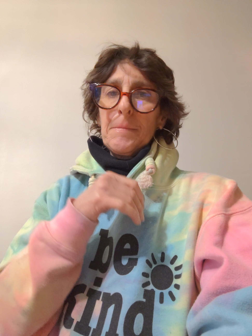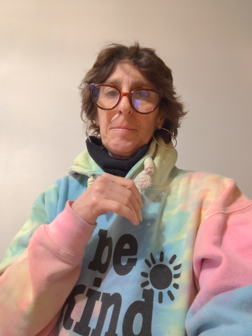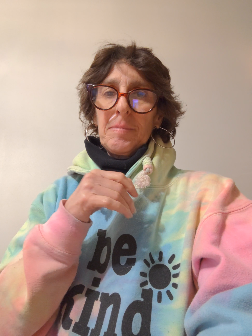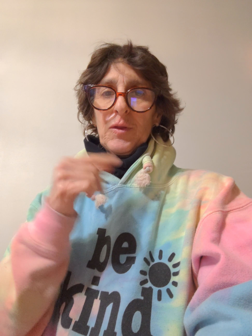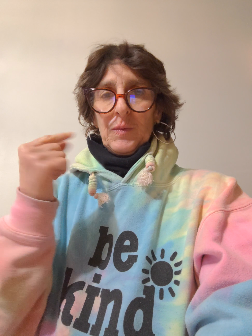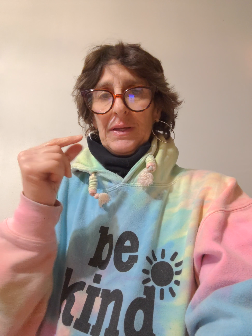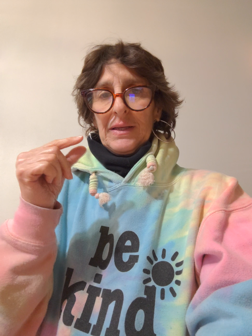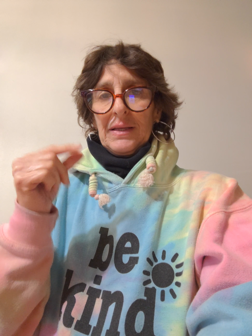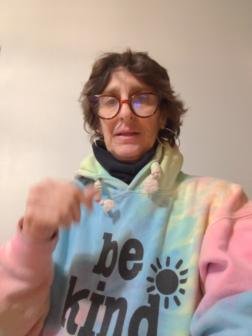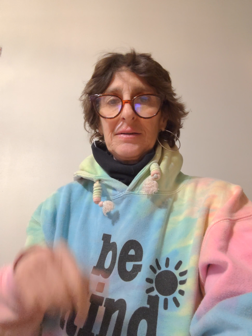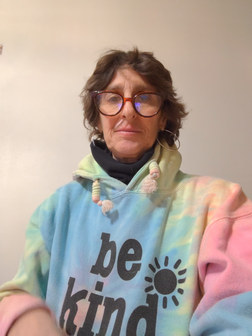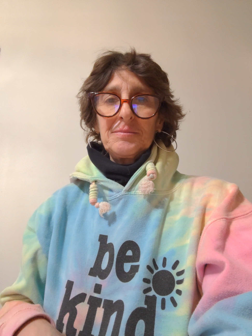green